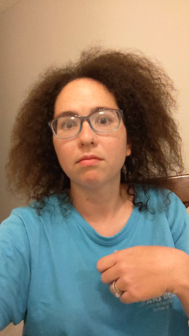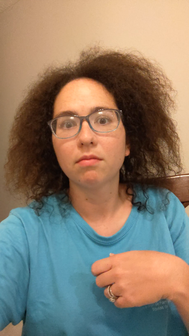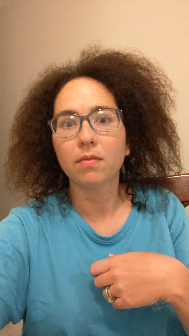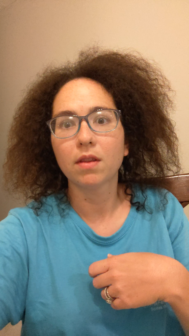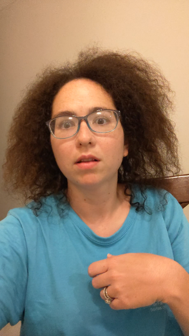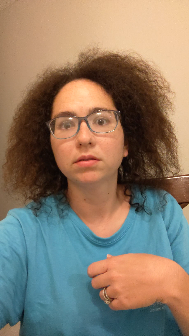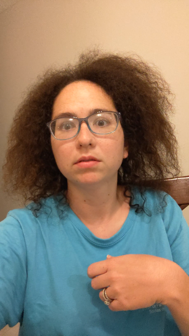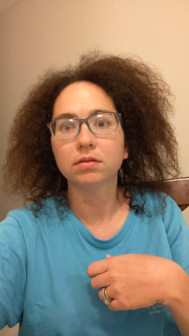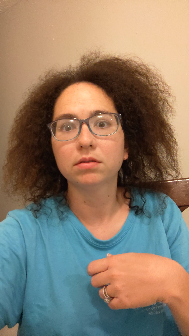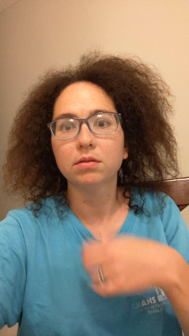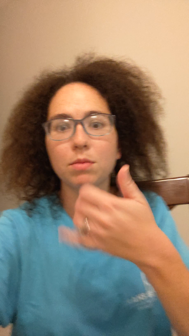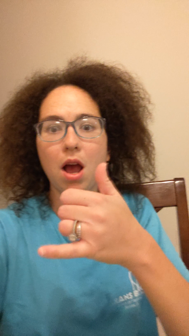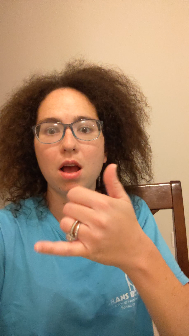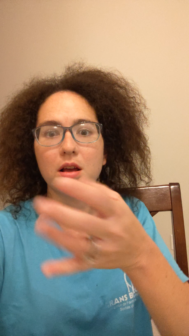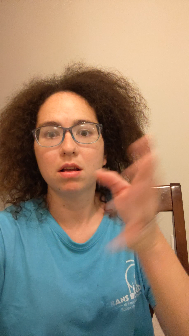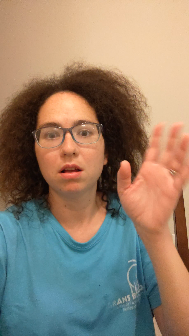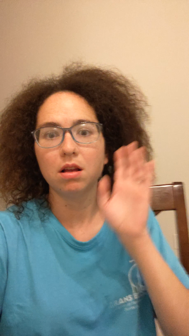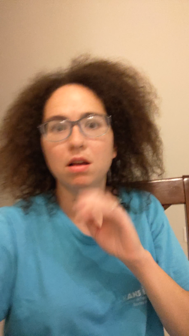playpen